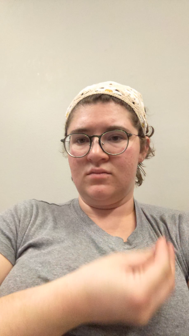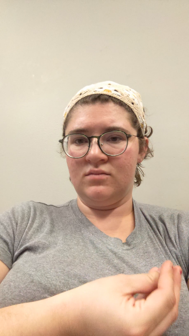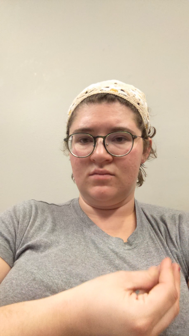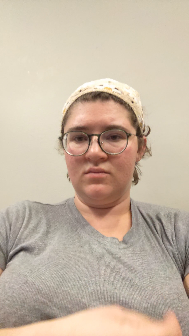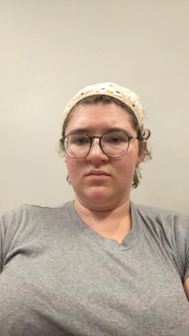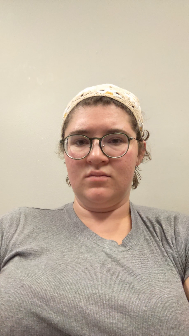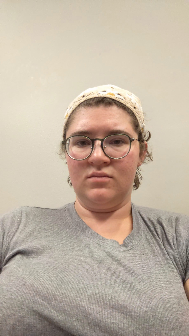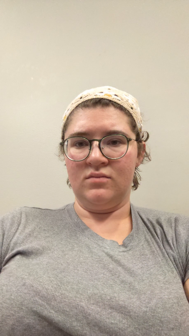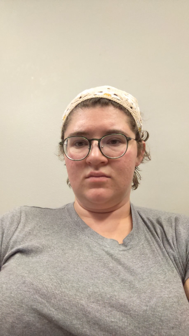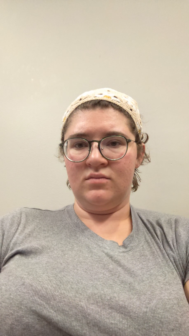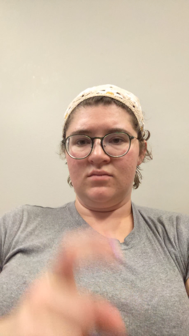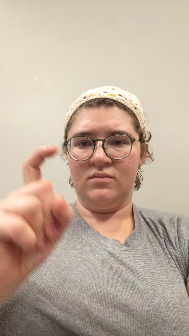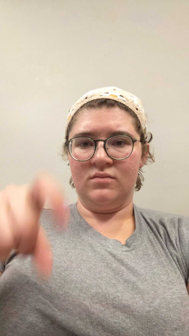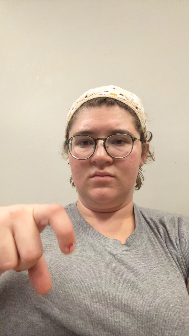must